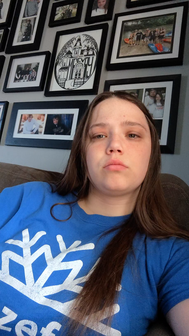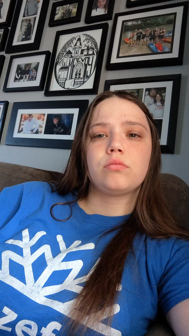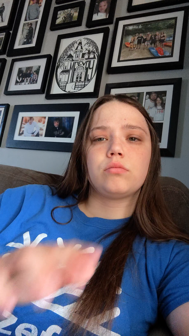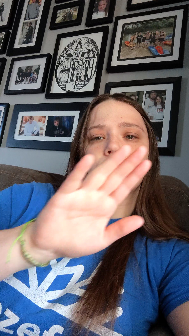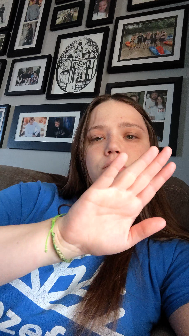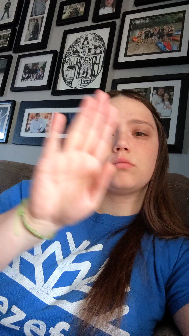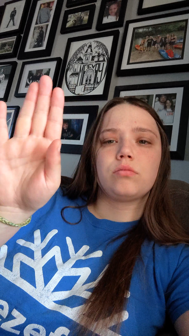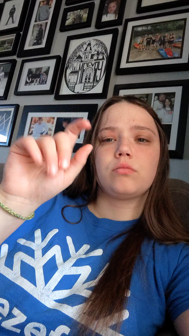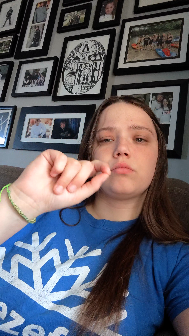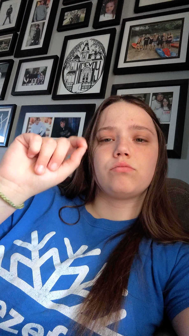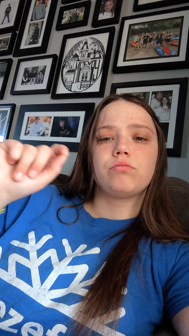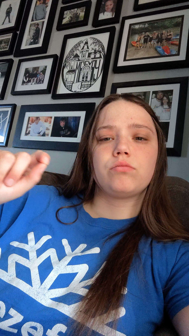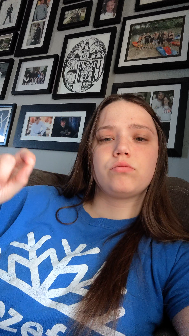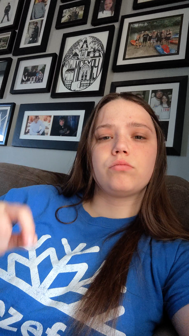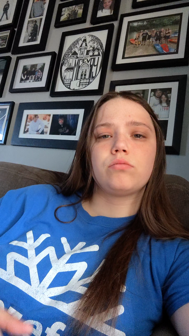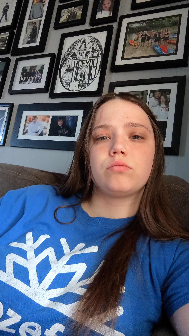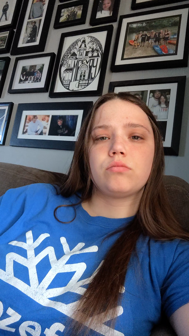chalk